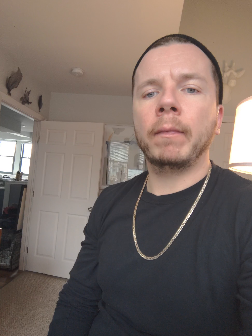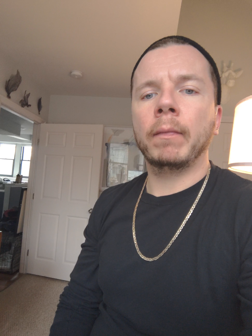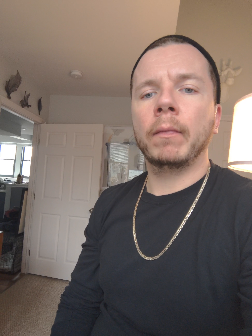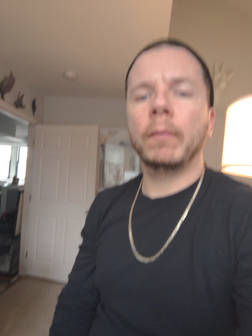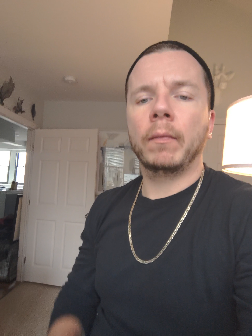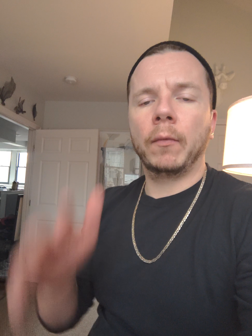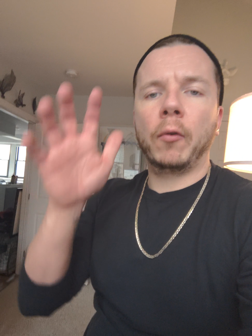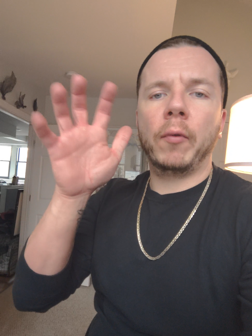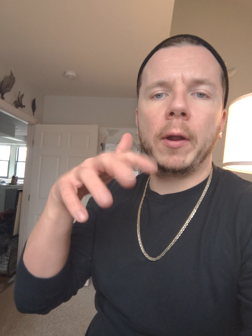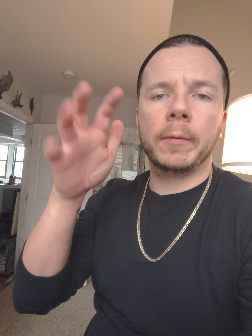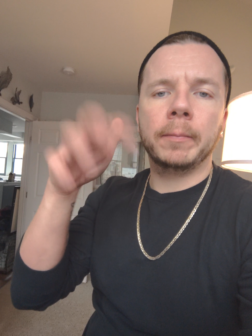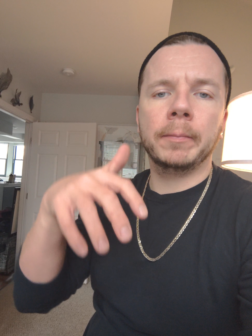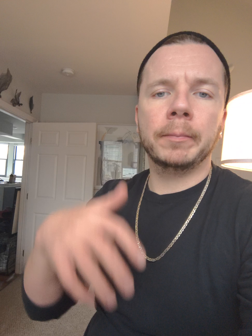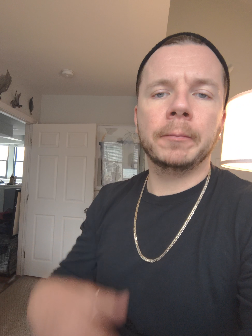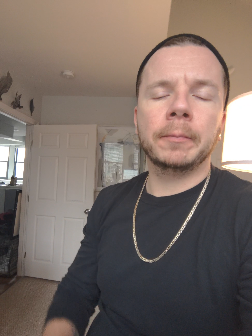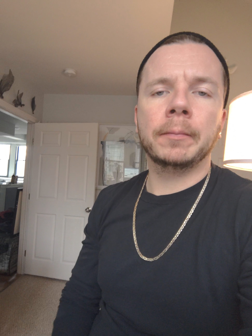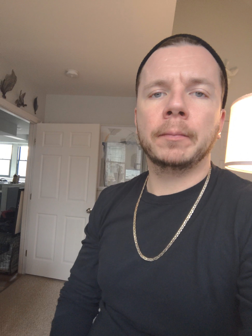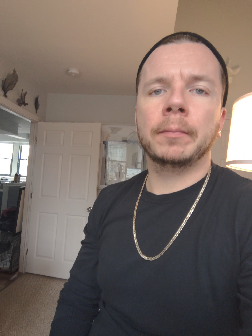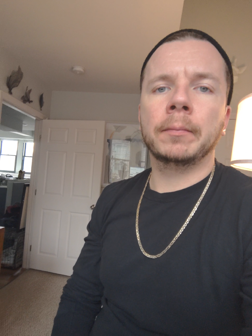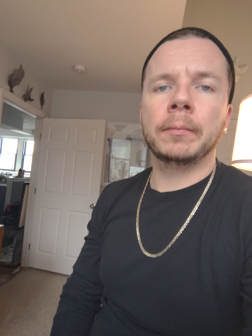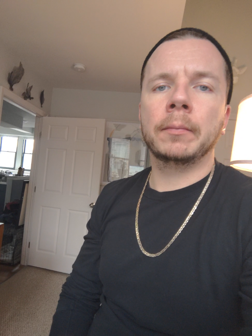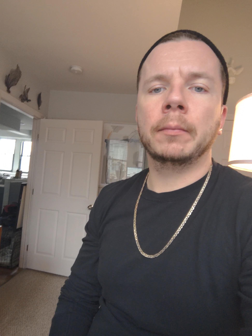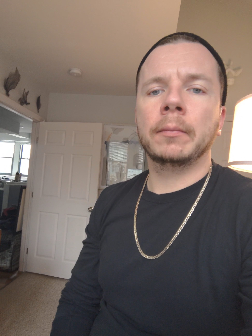rain